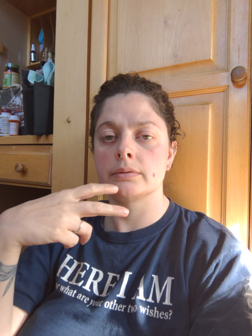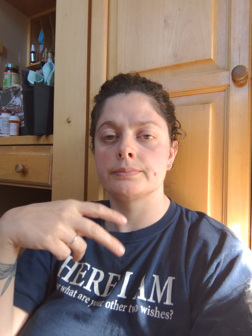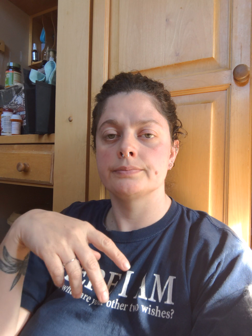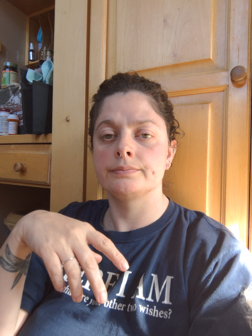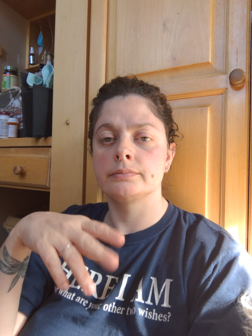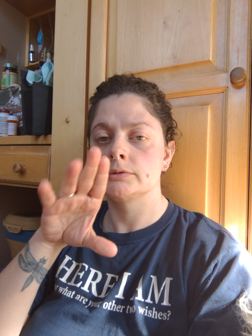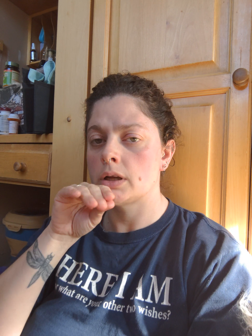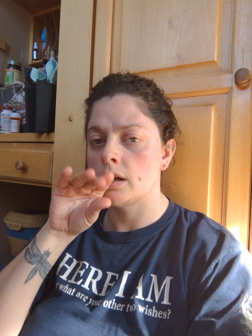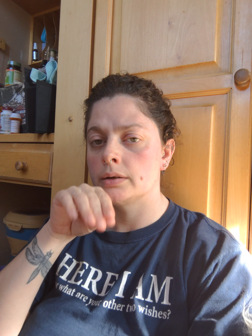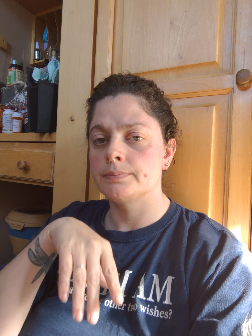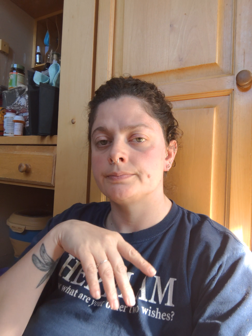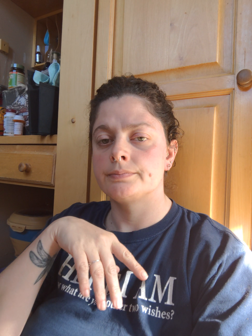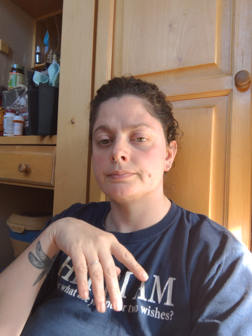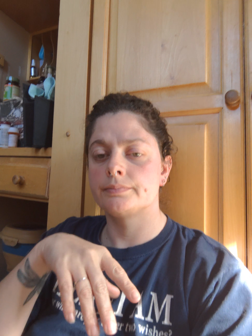duck